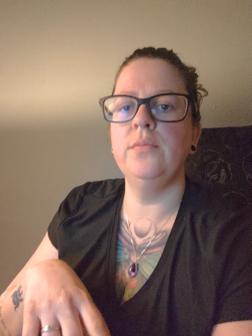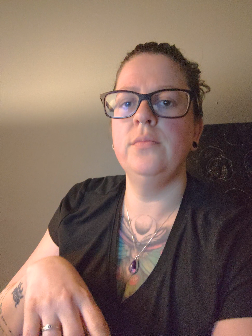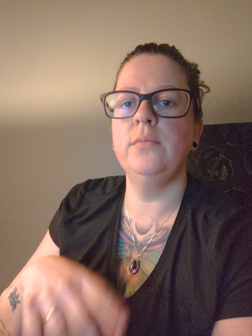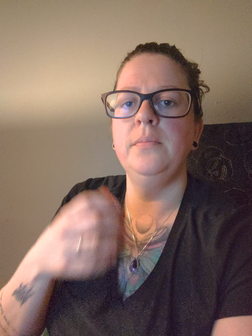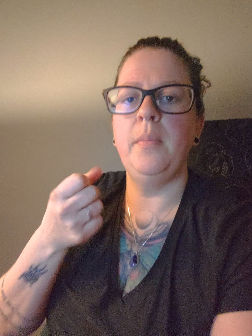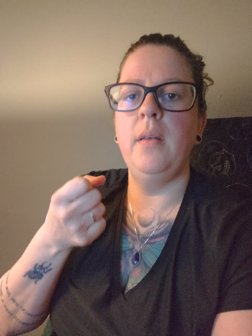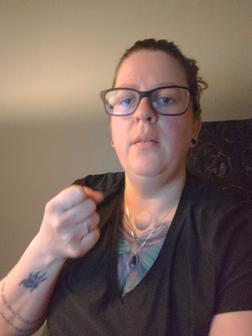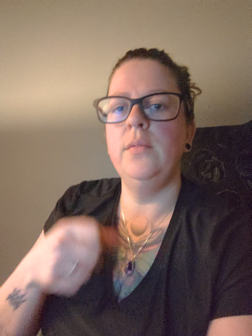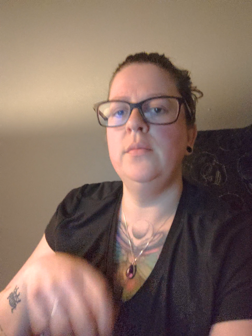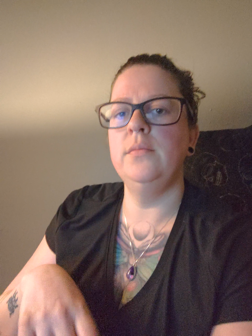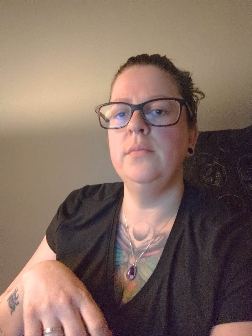milk